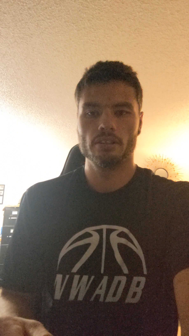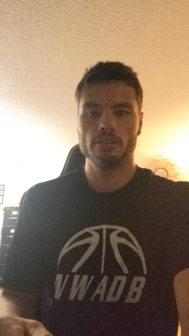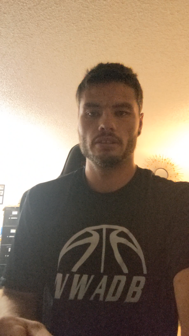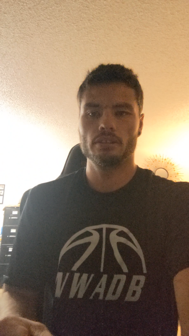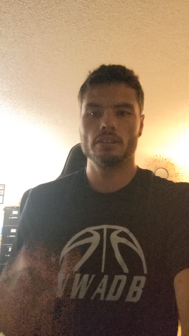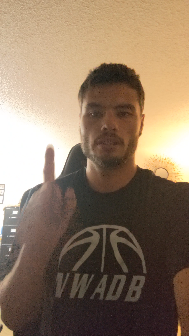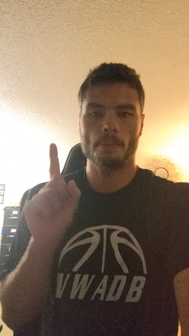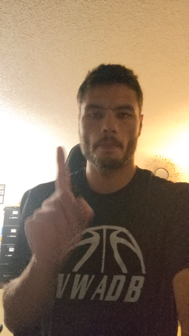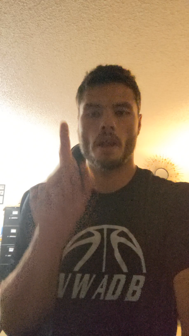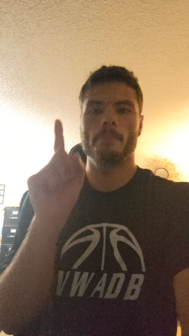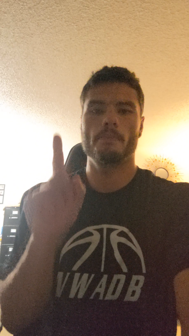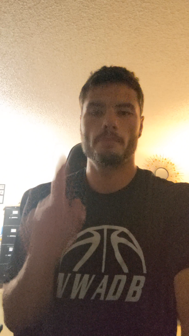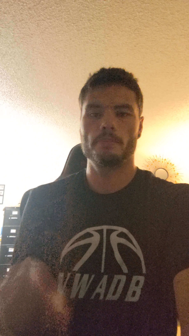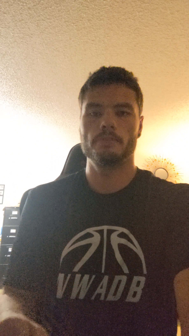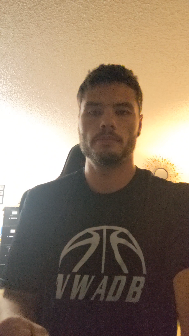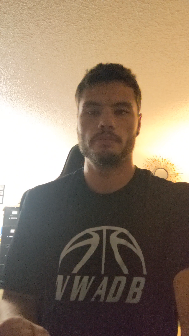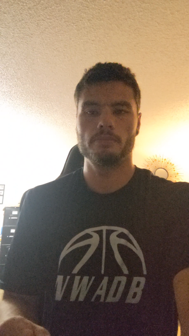bump